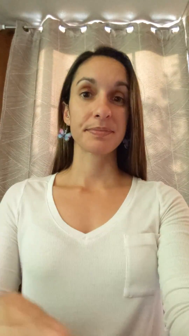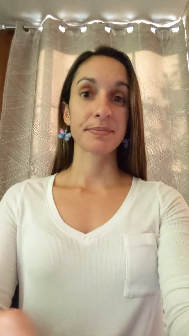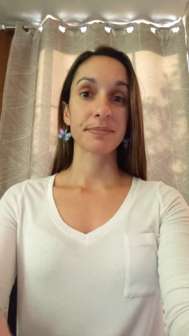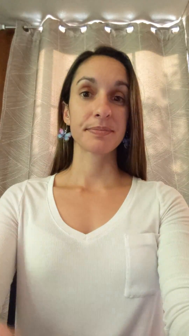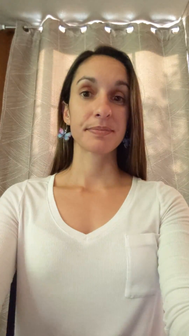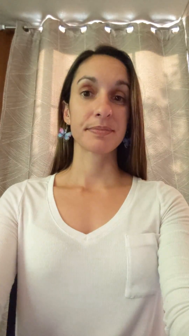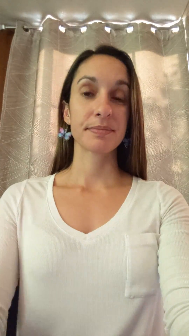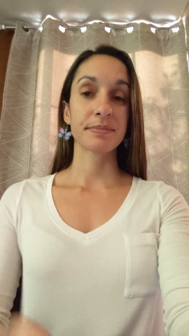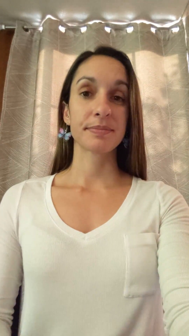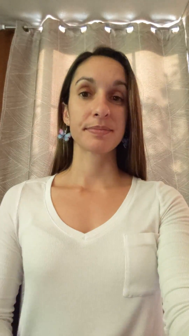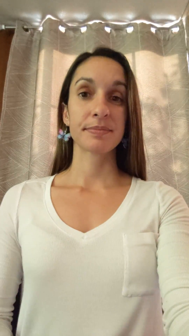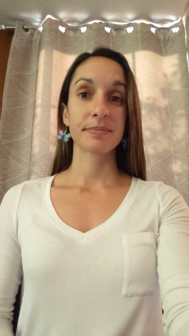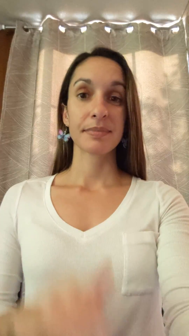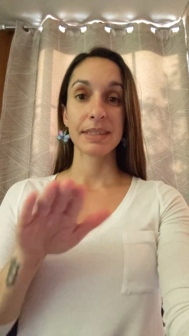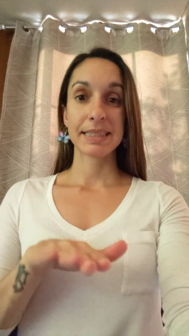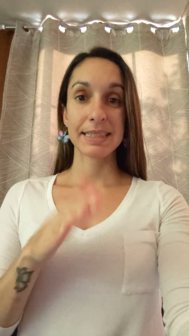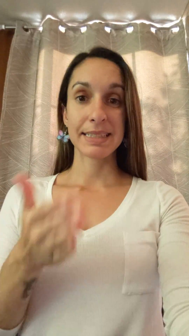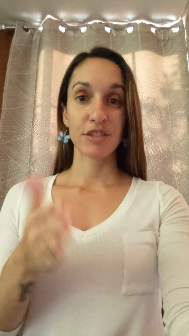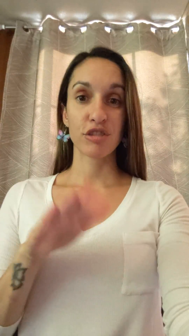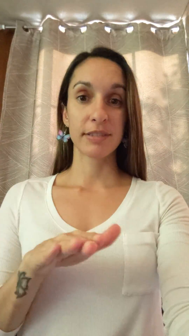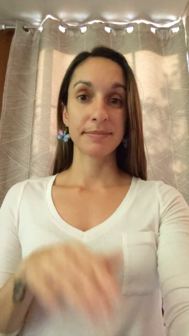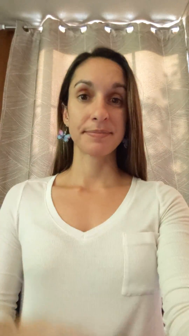kitchen